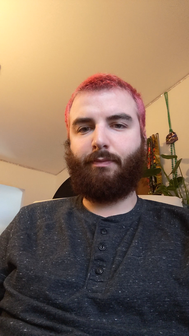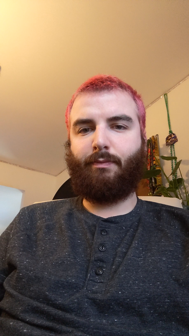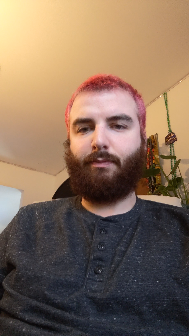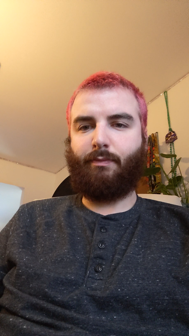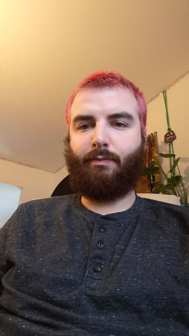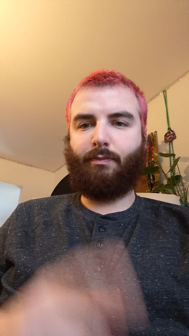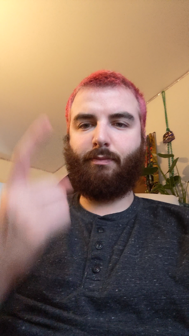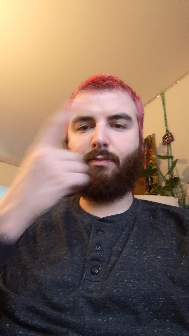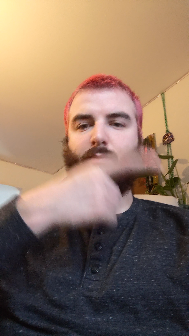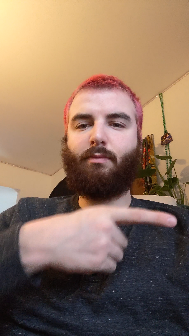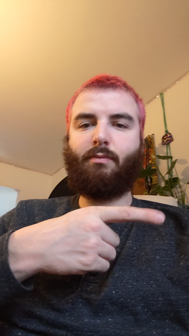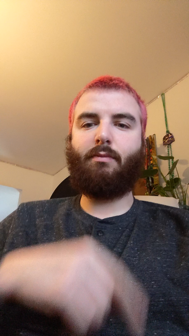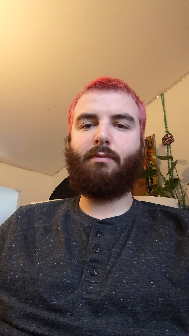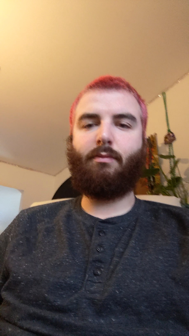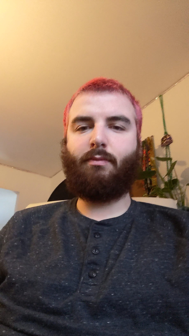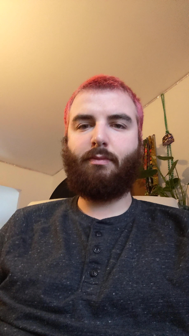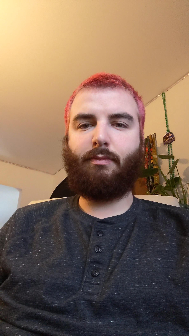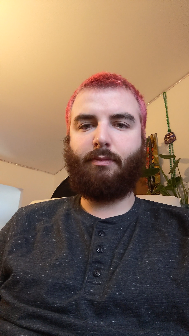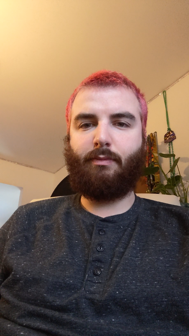day